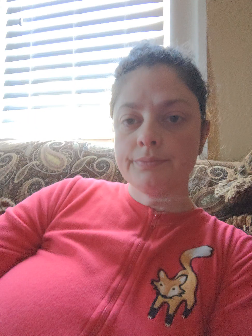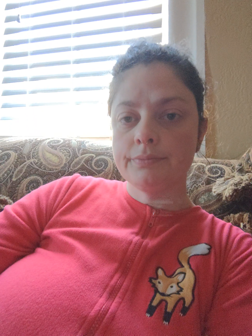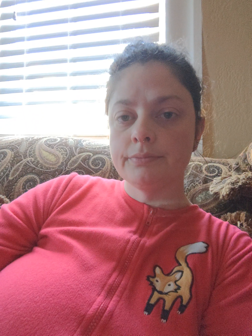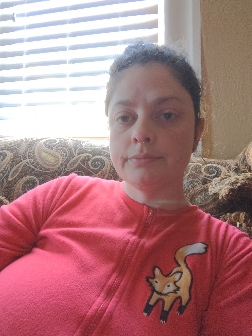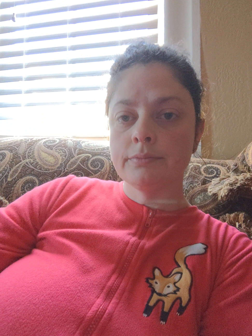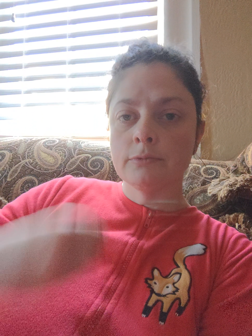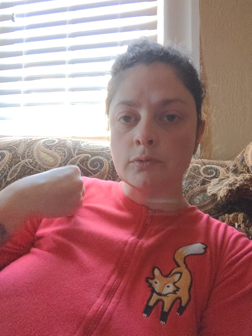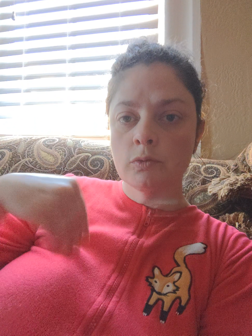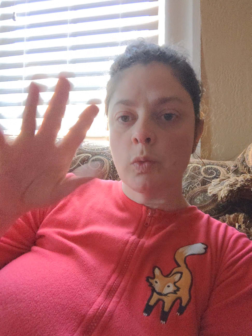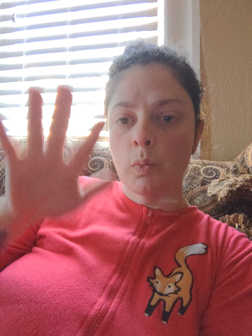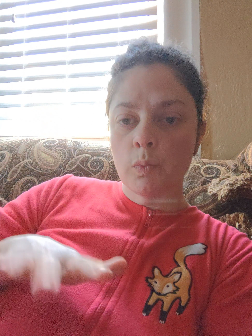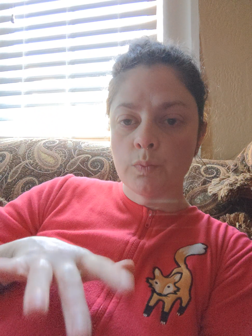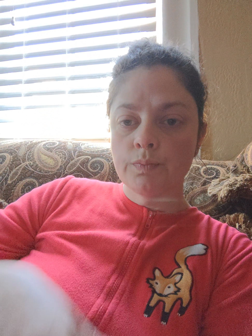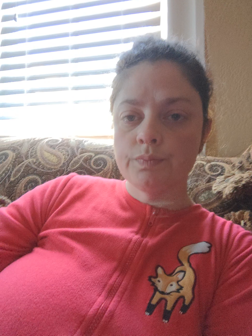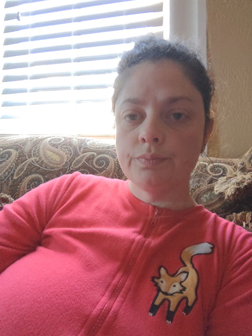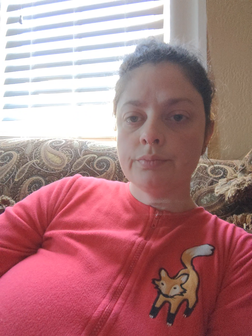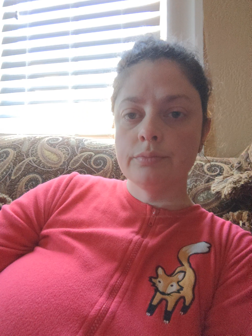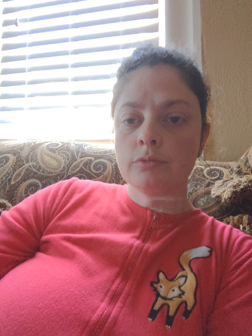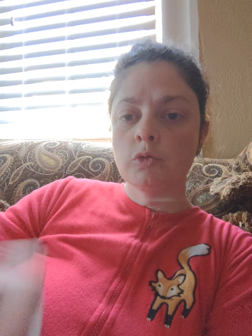snow